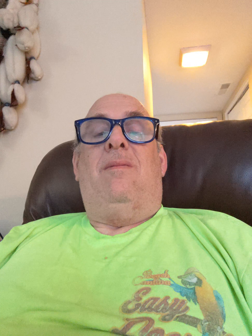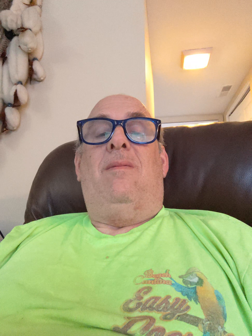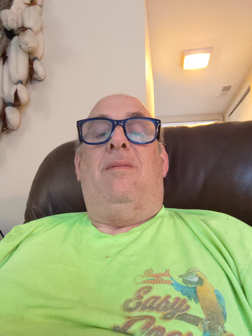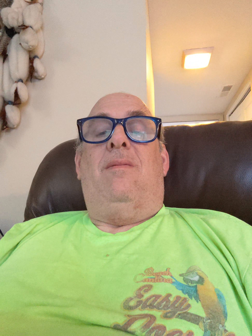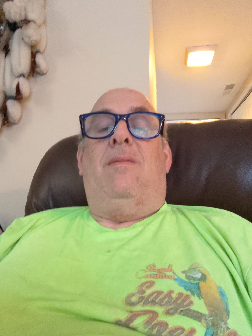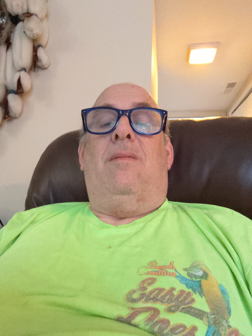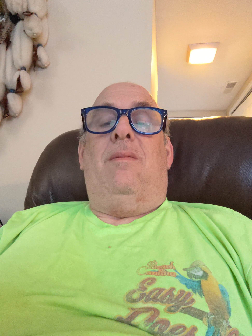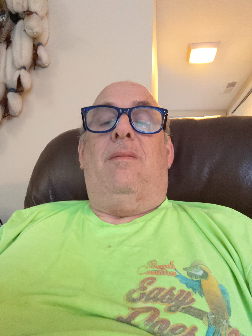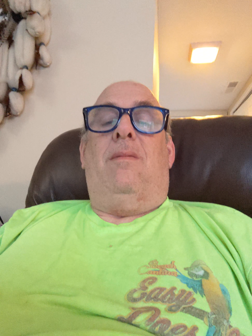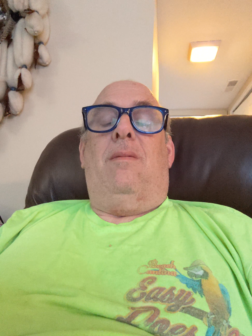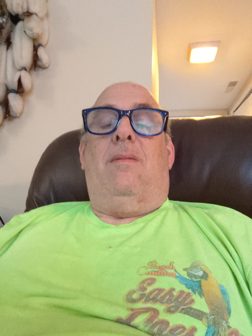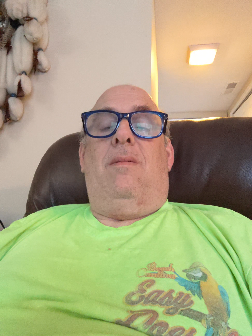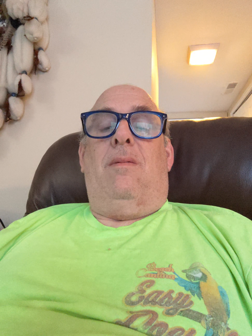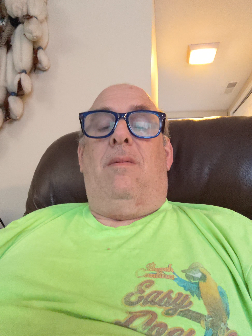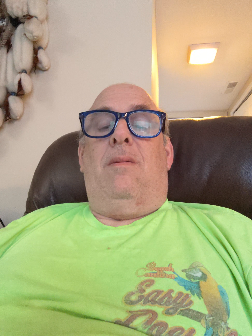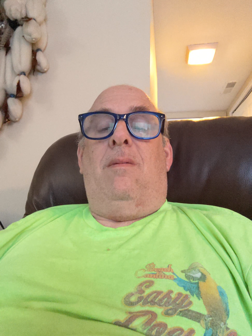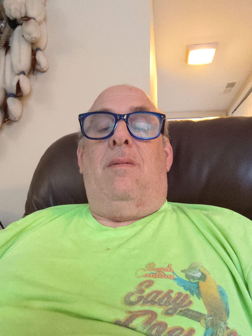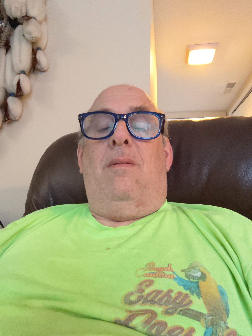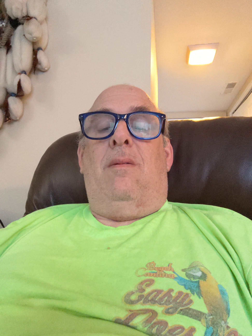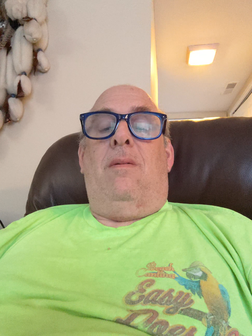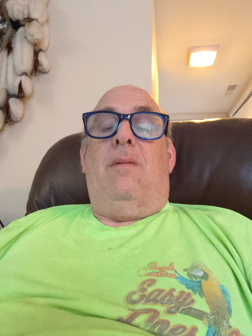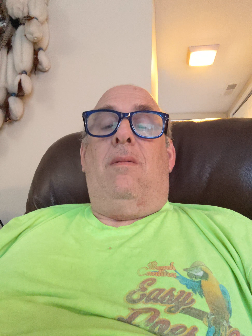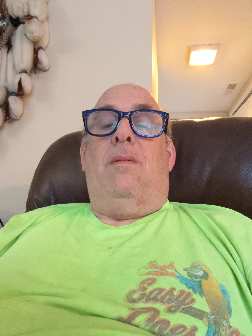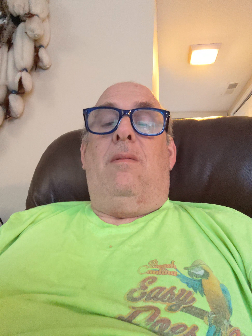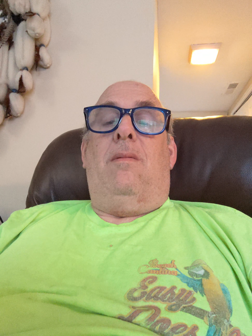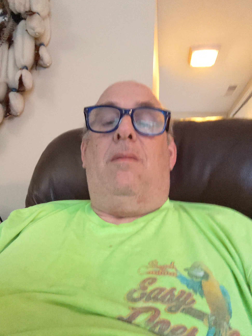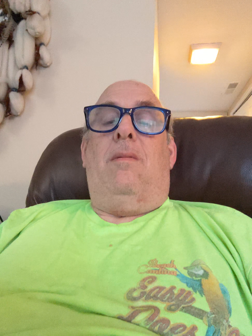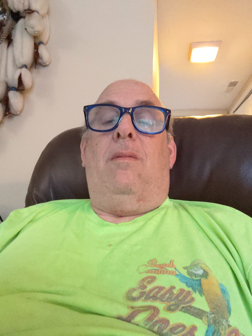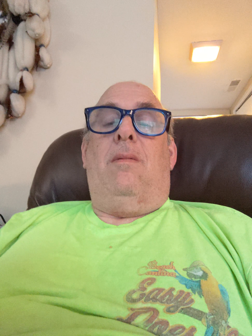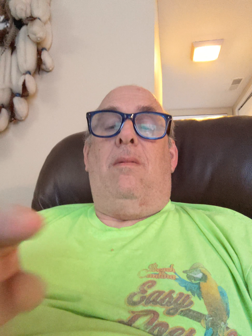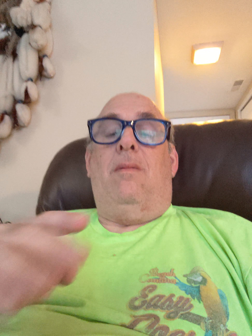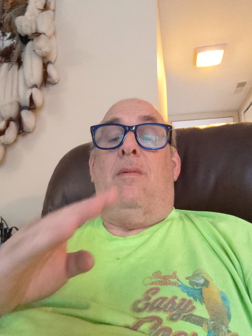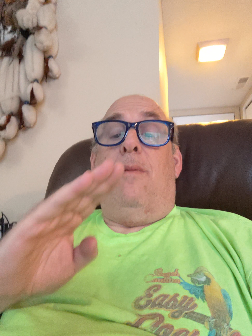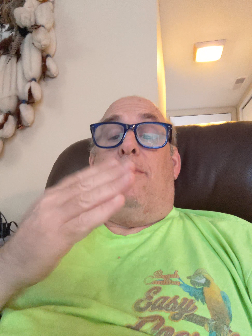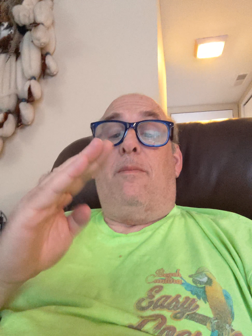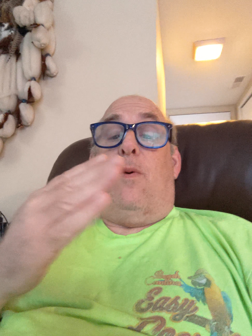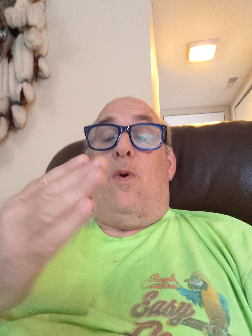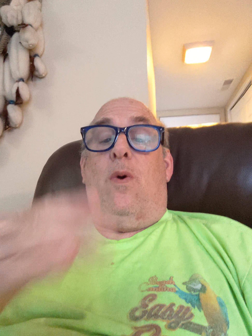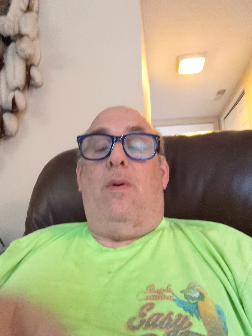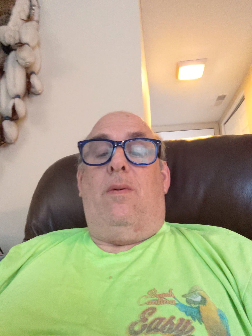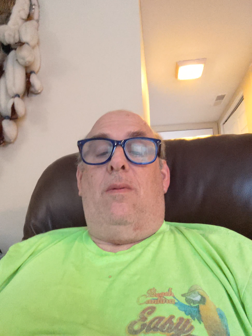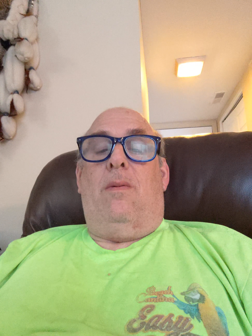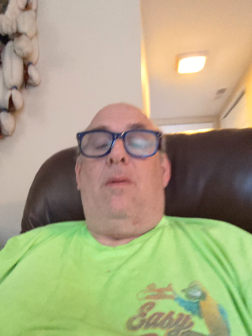book